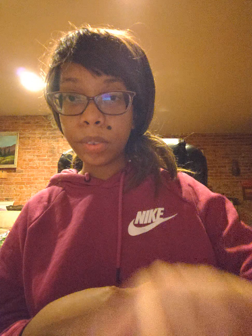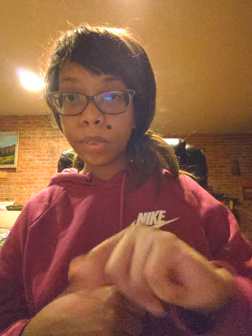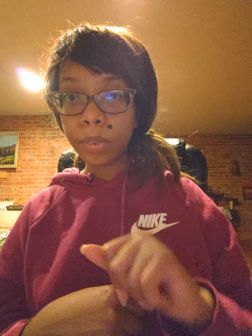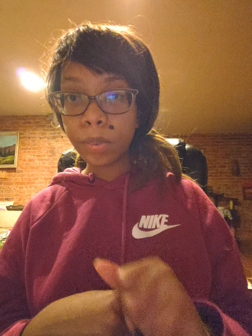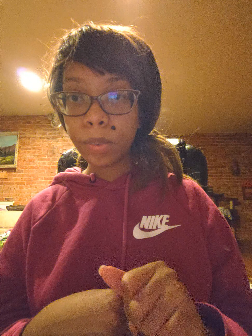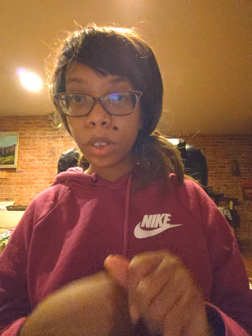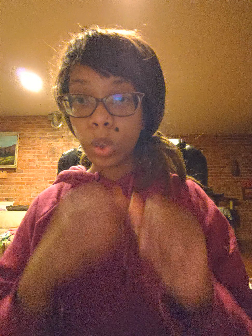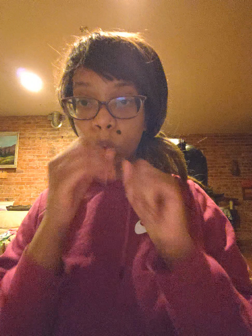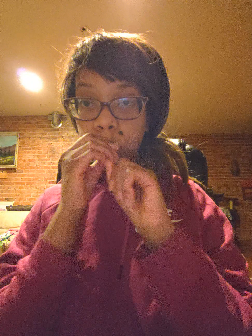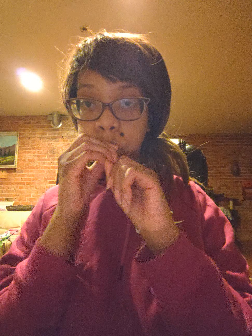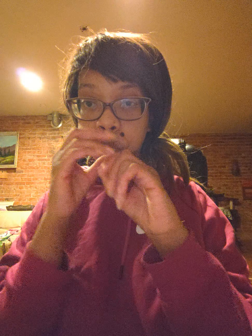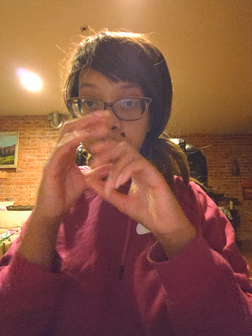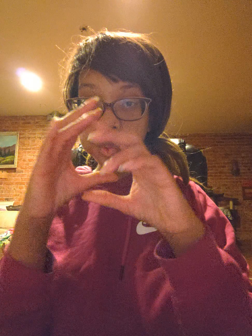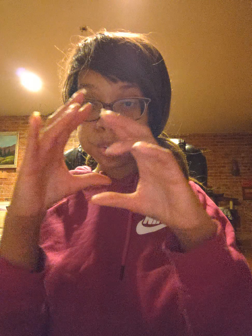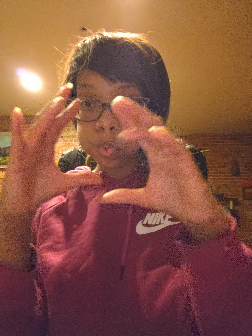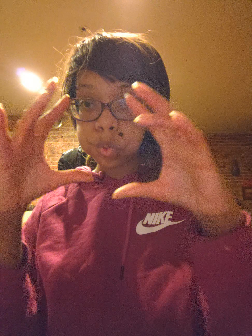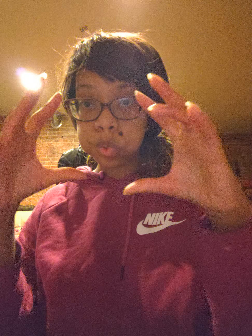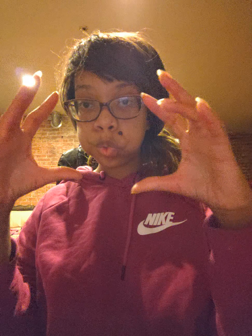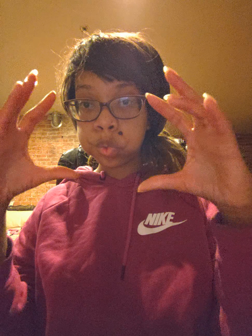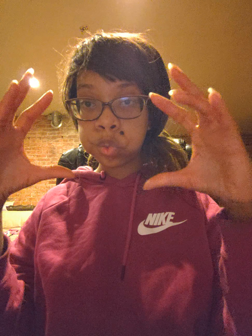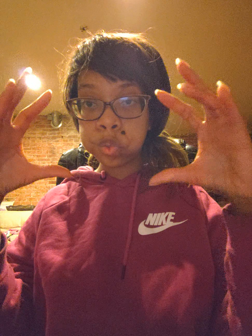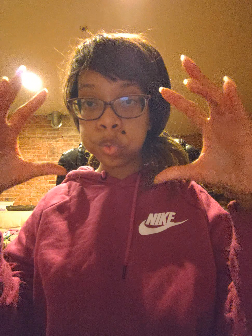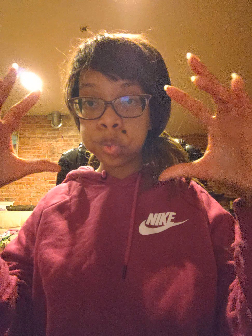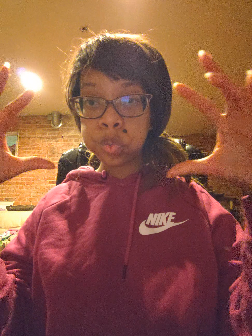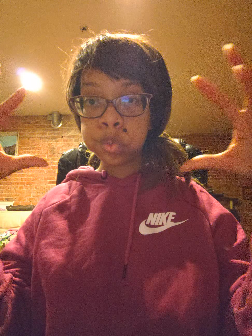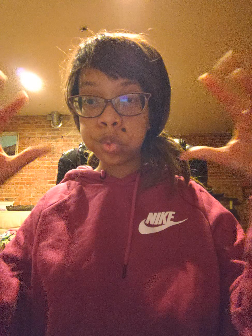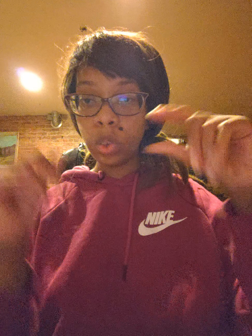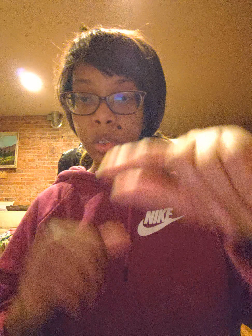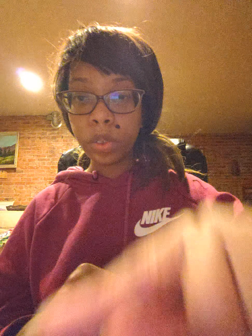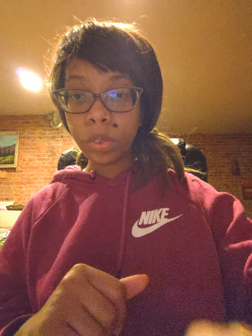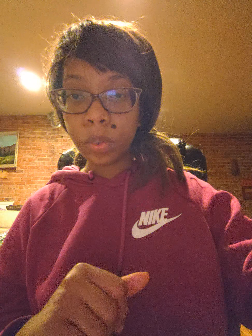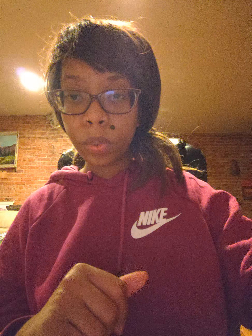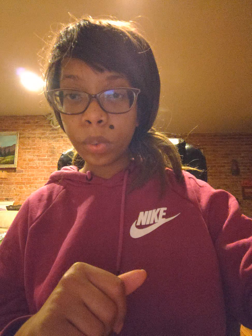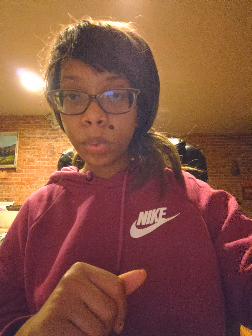balloon